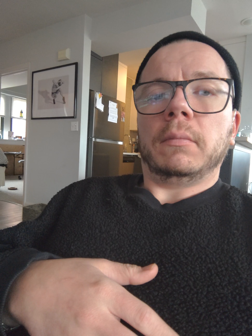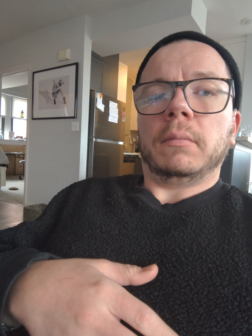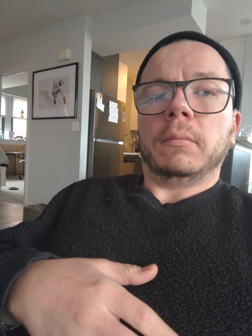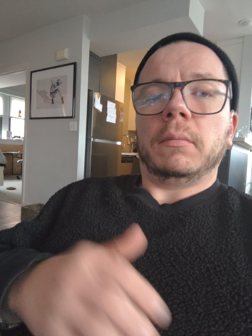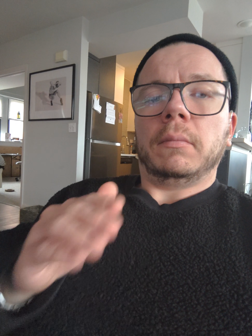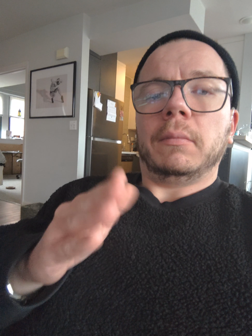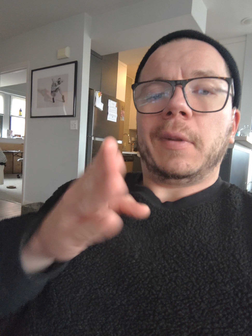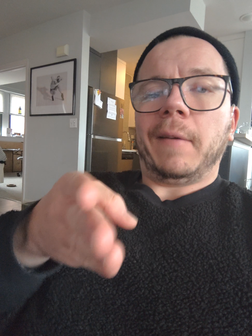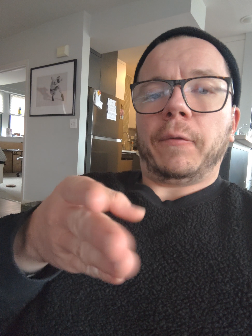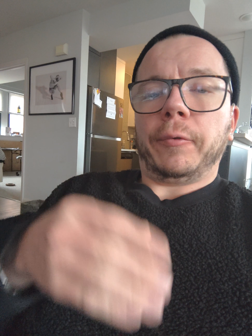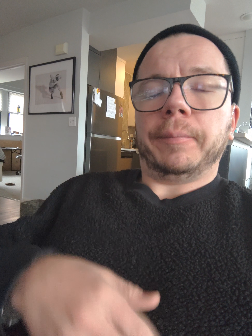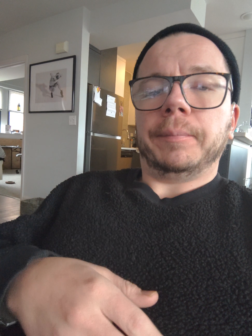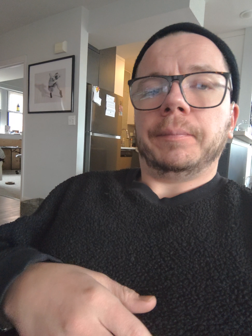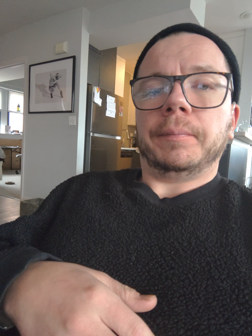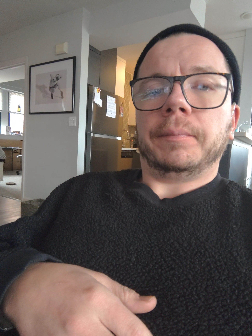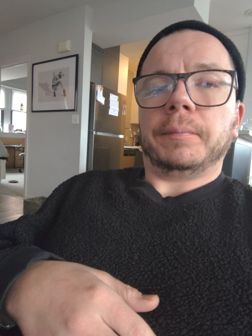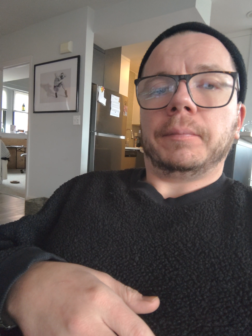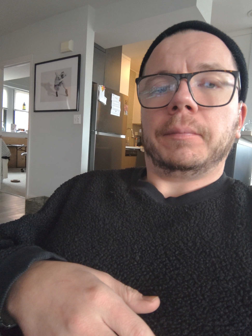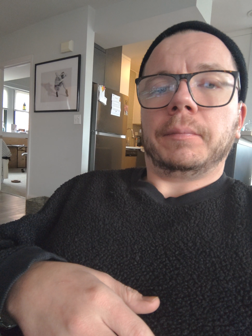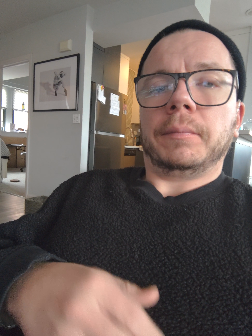after